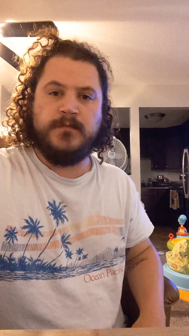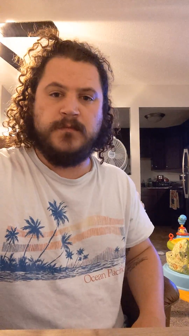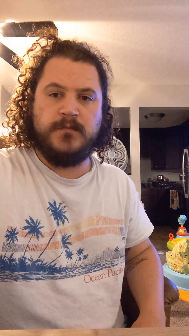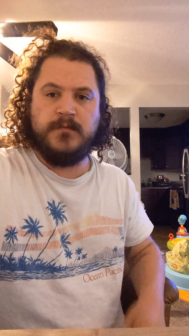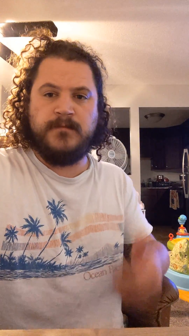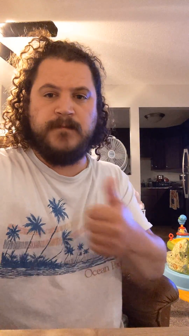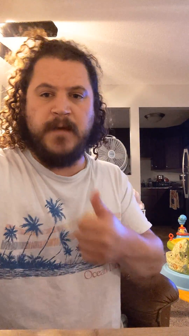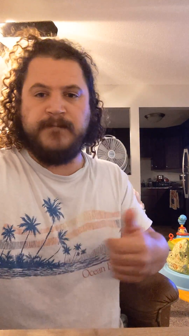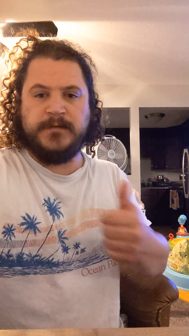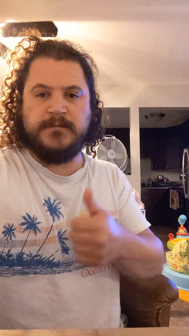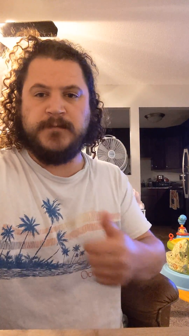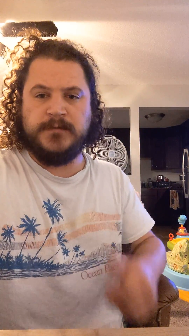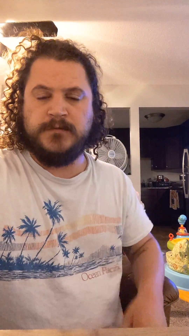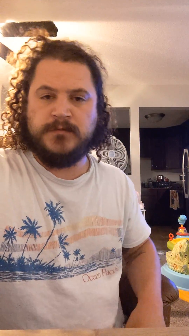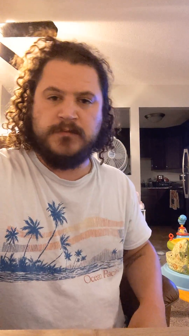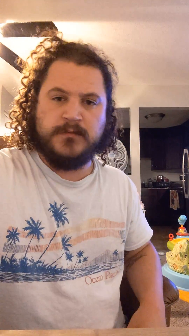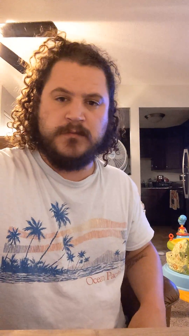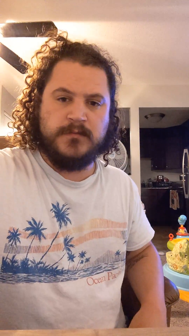basement